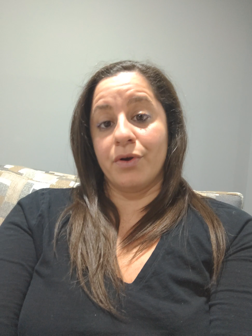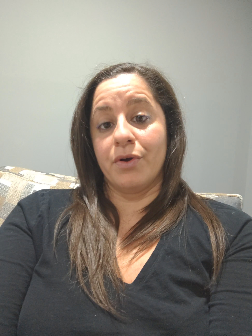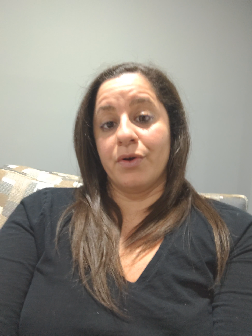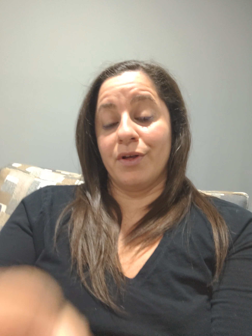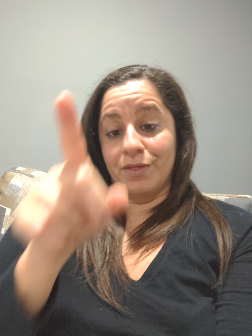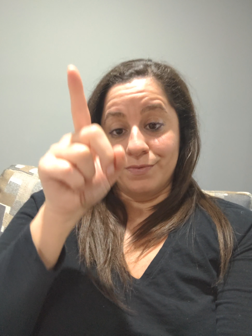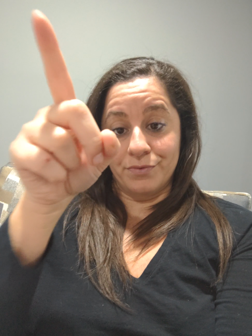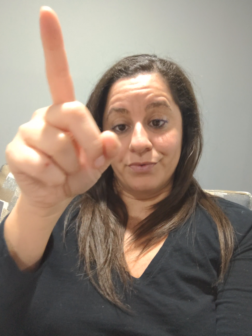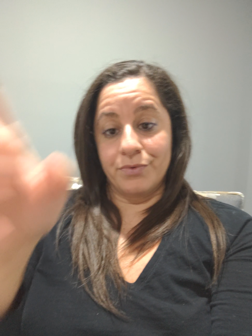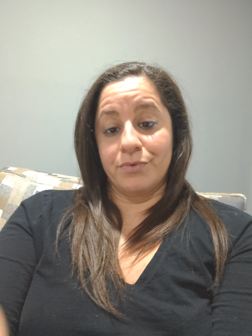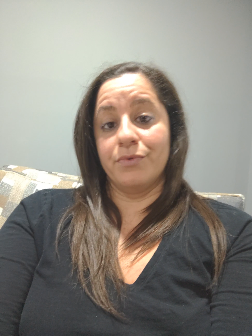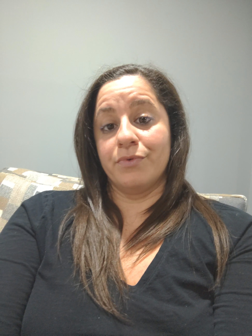there